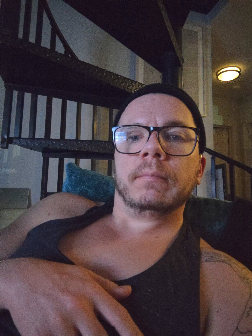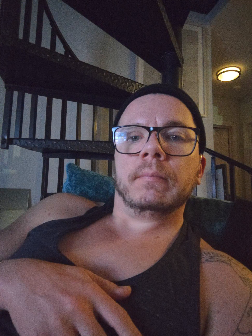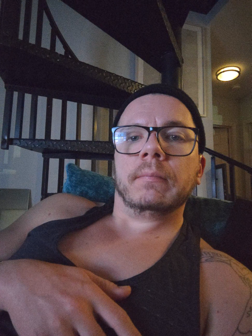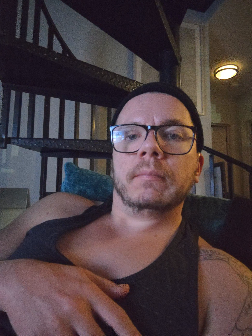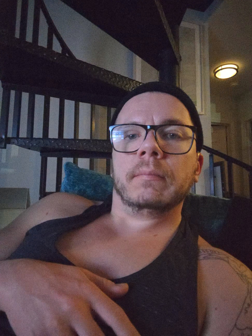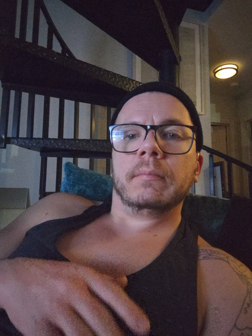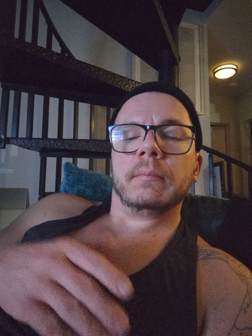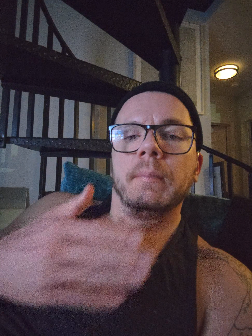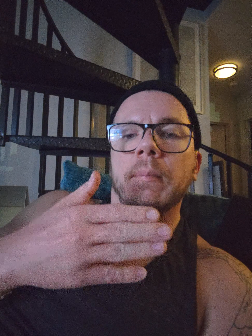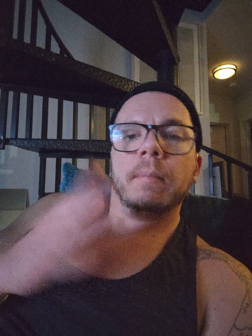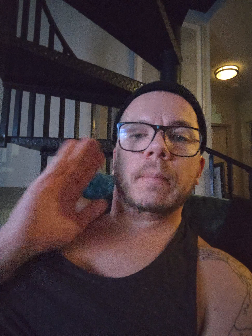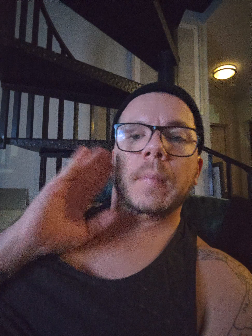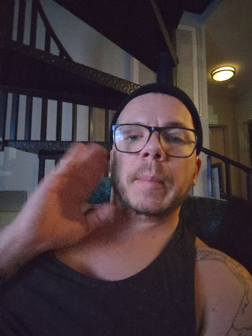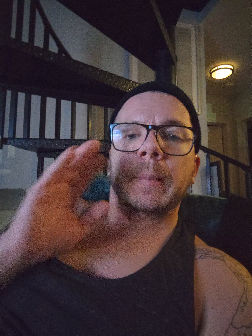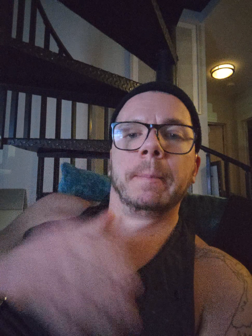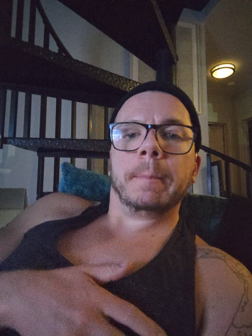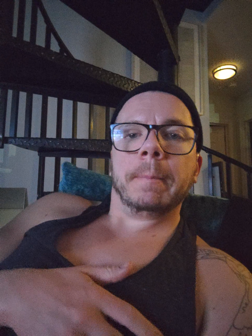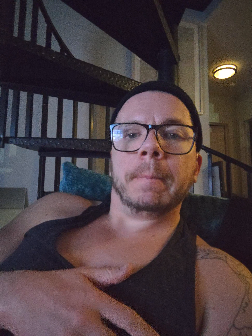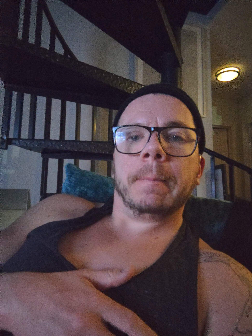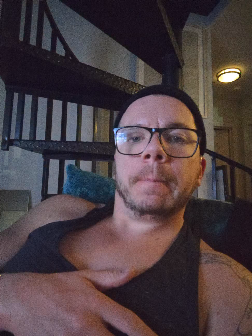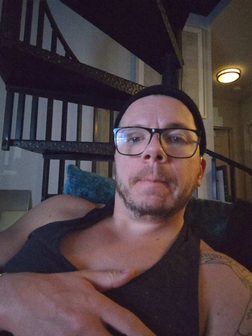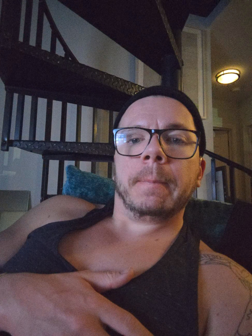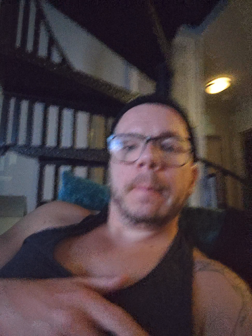puppy